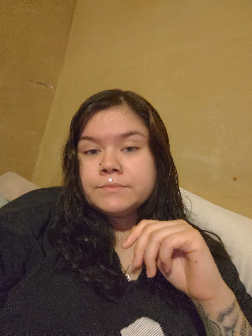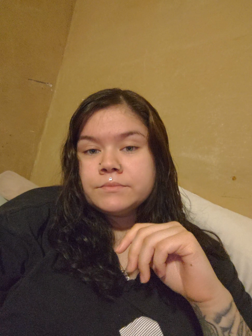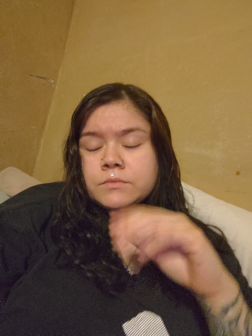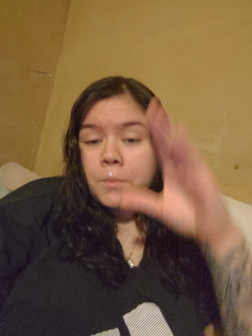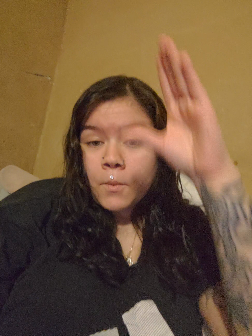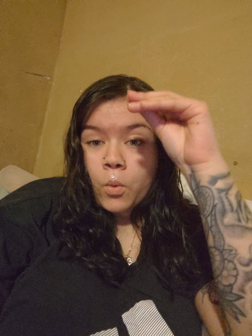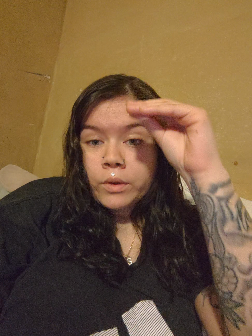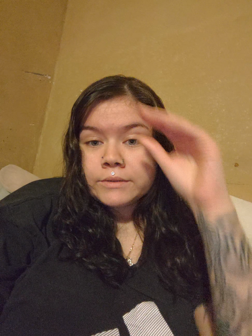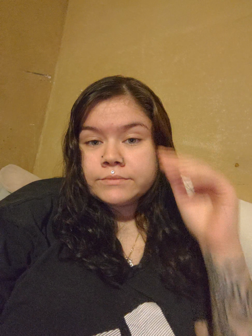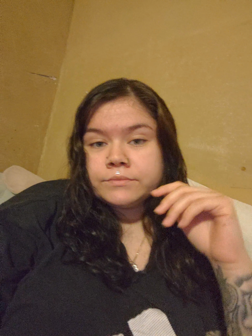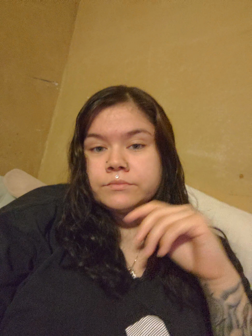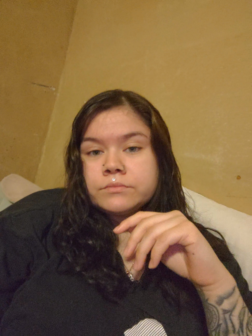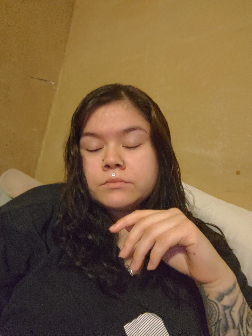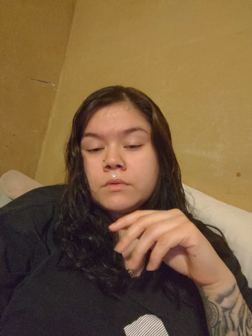boy